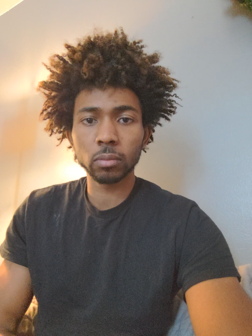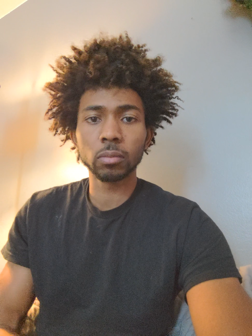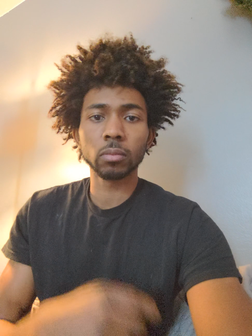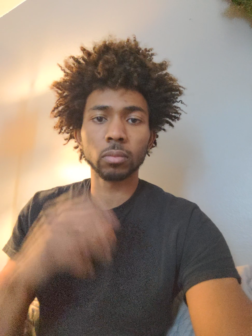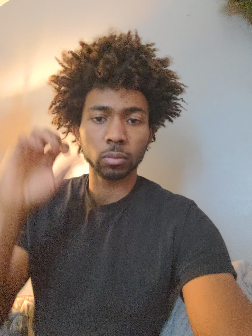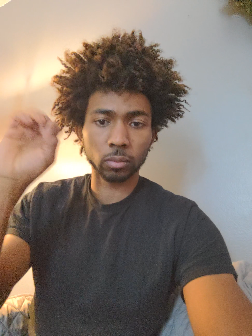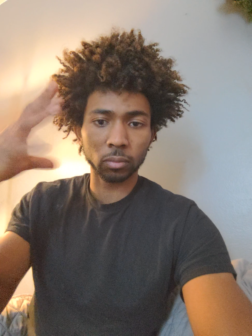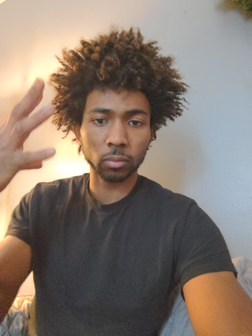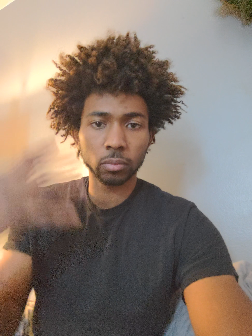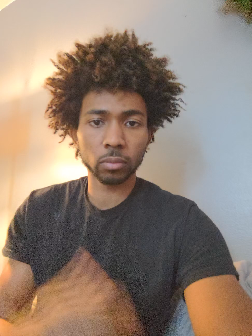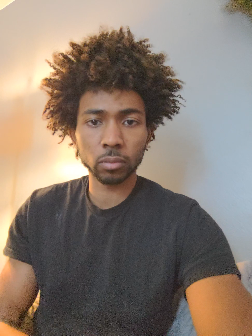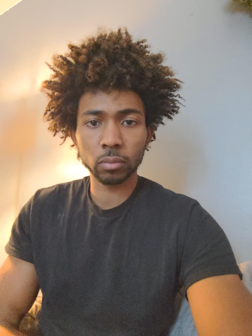sun